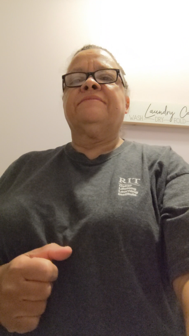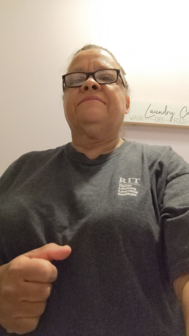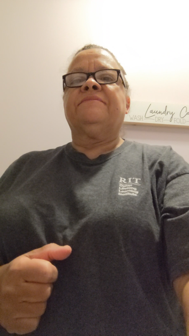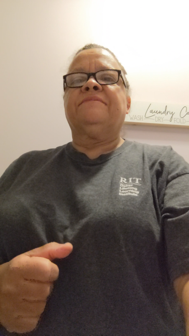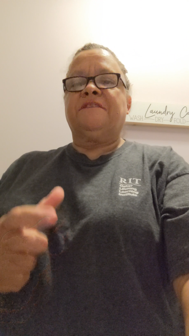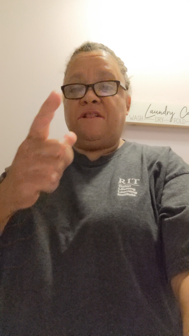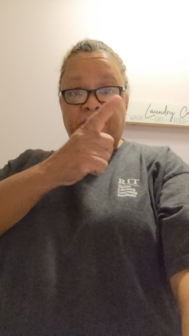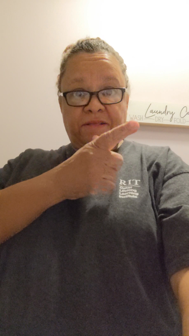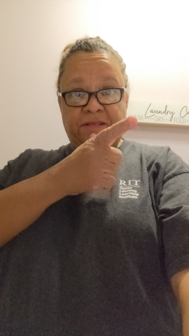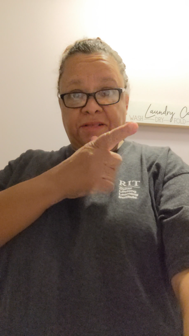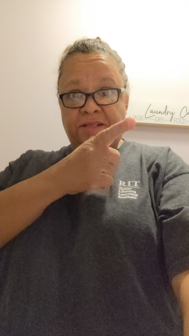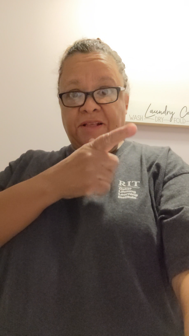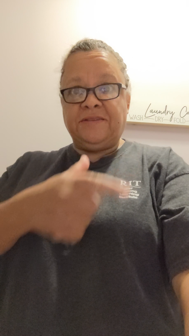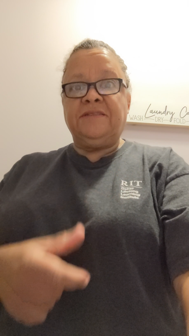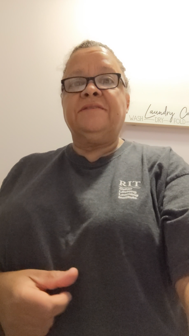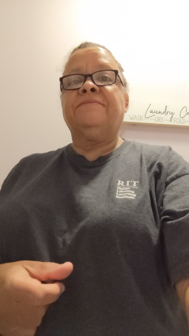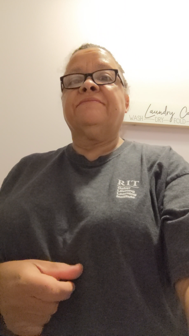lunch